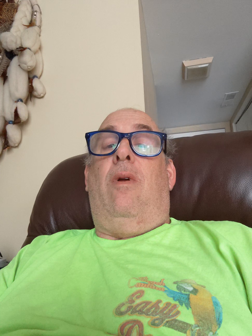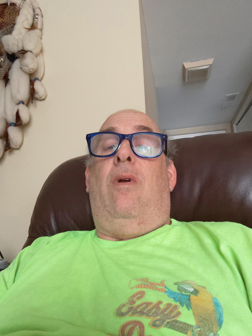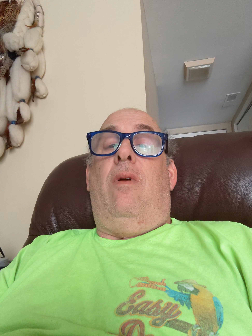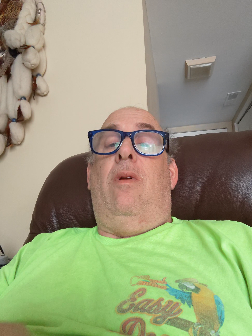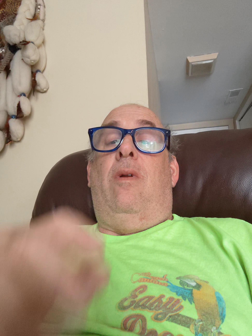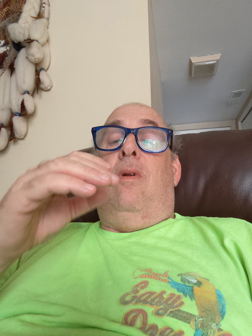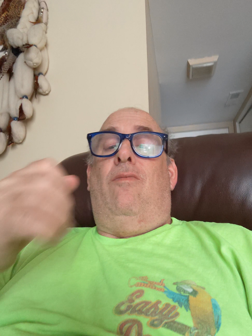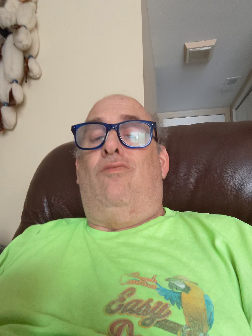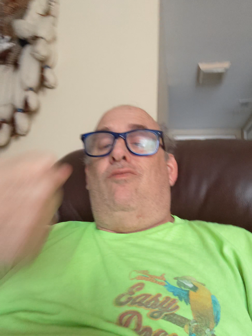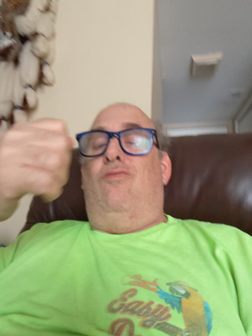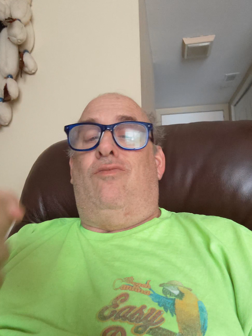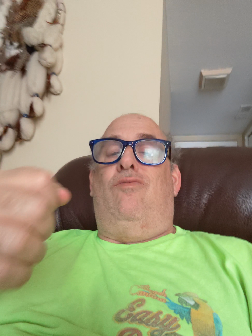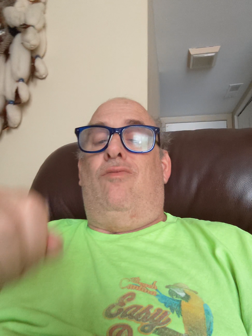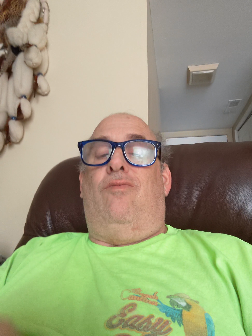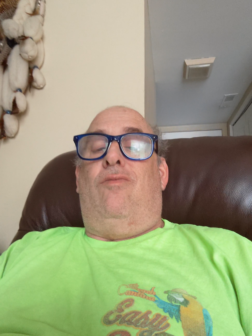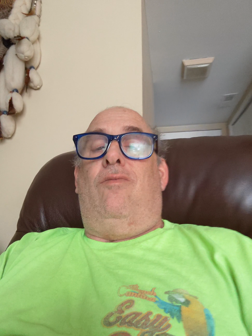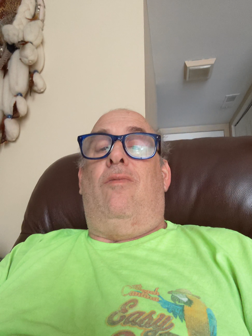car